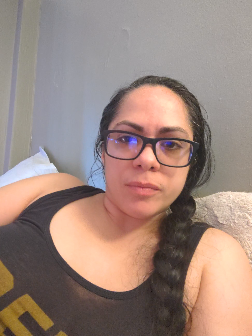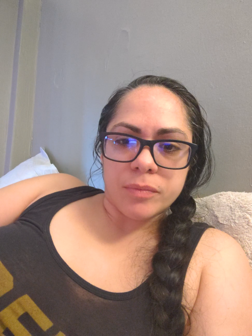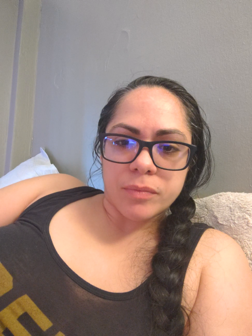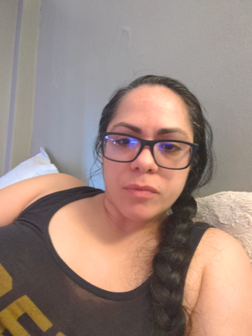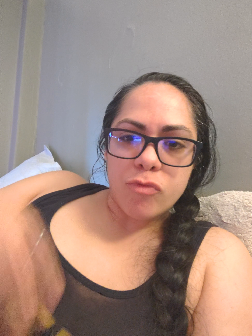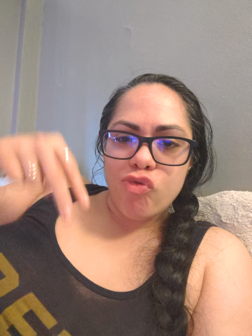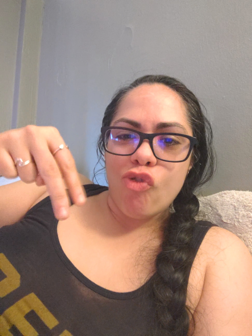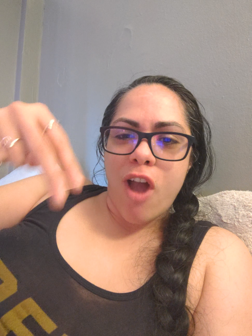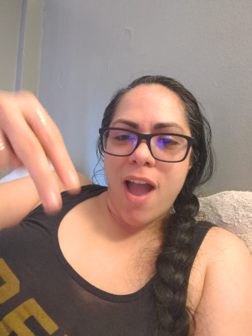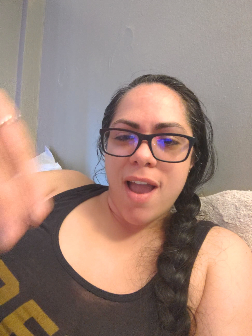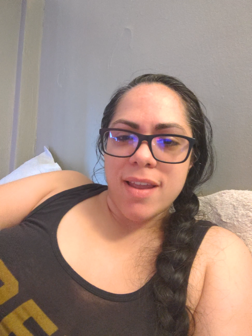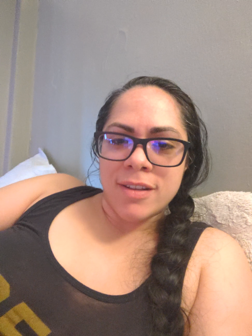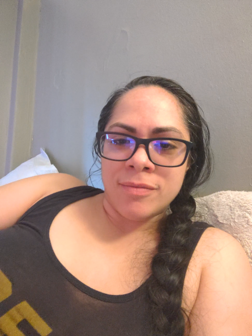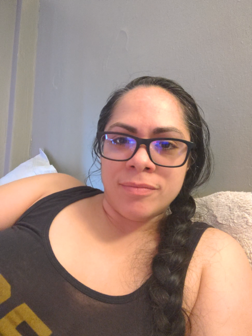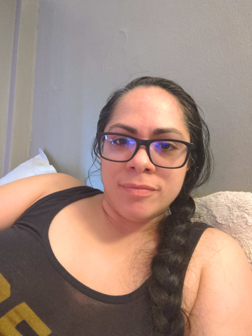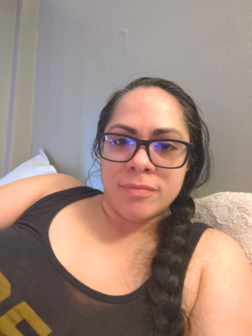ride